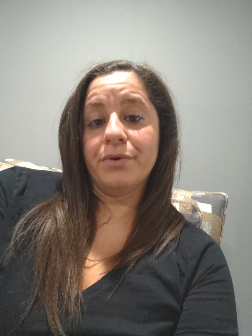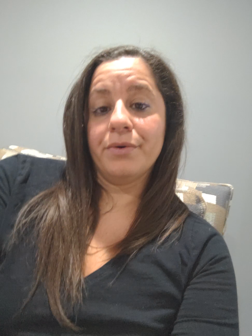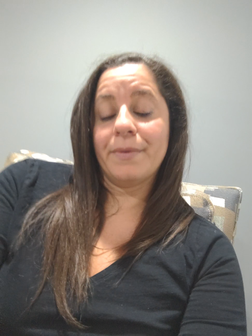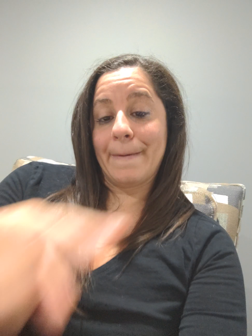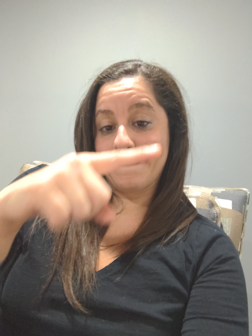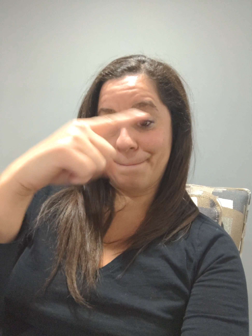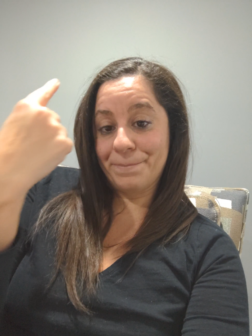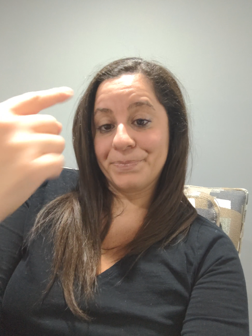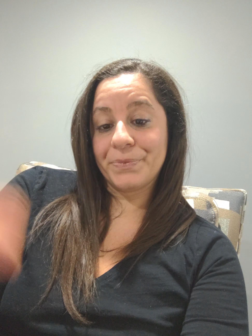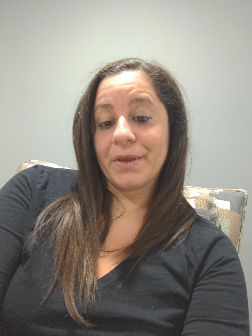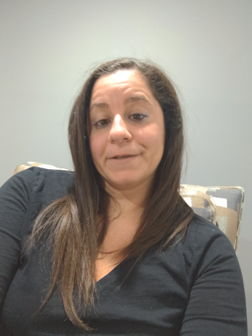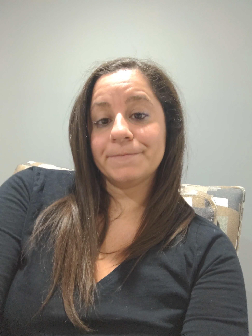black